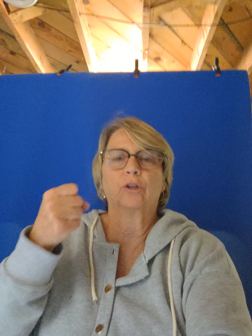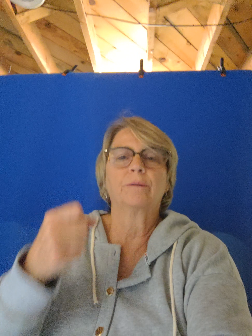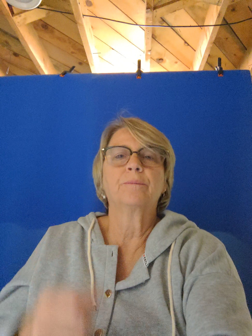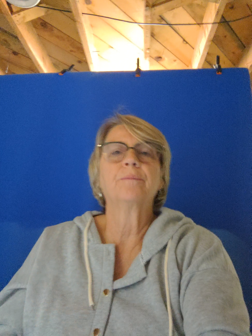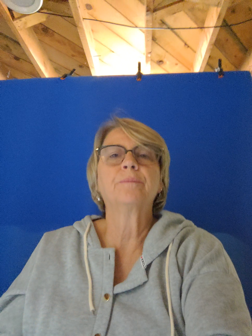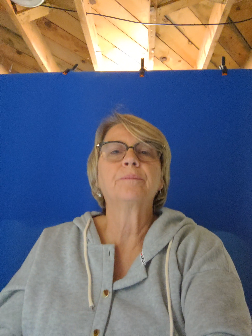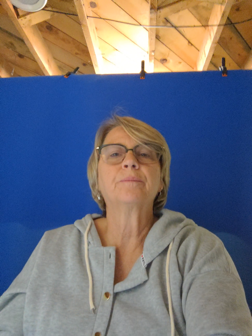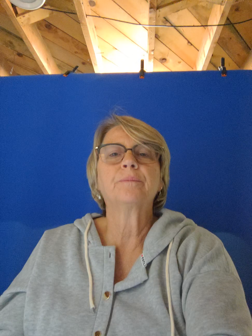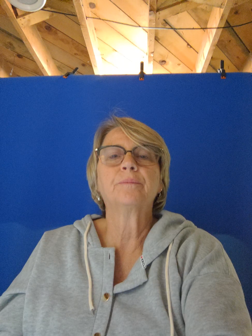refrigerator